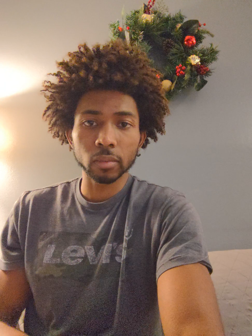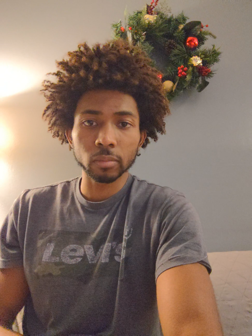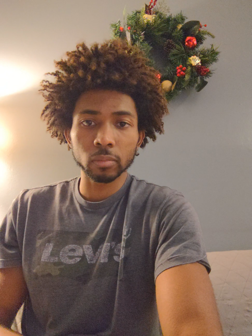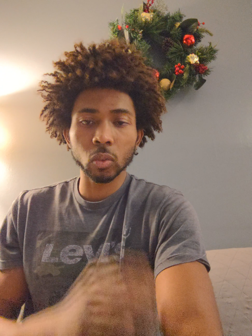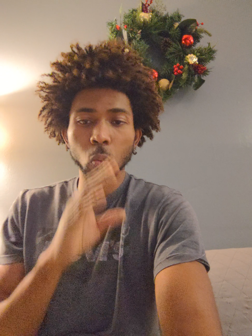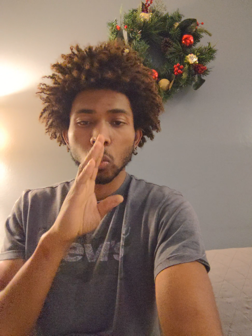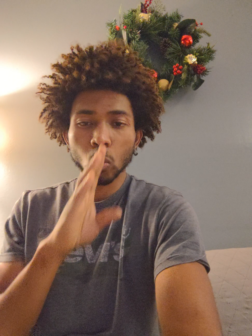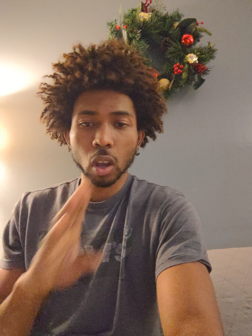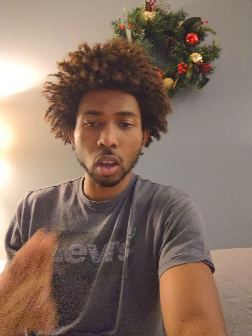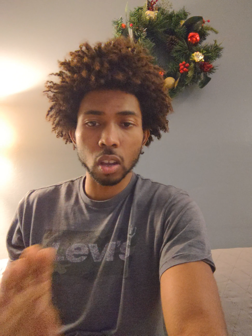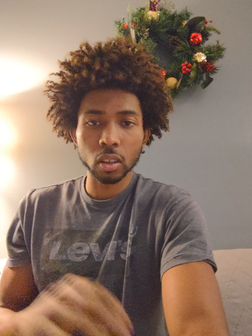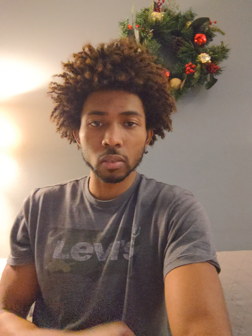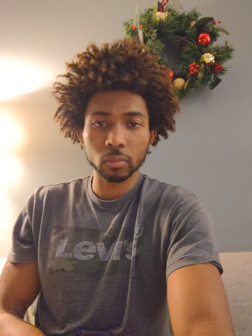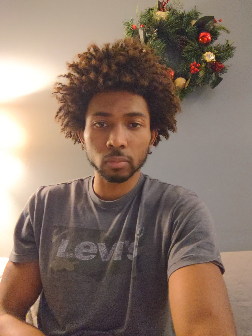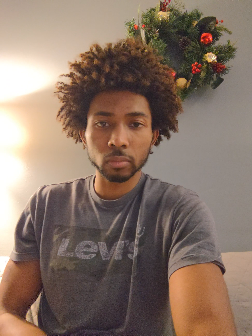quiet